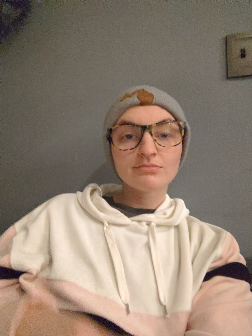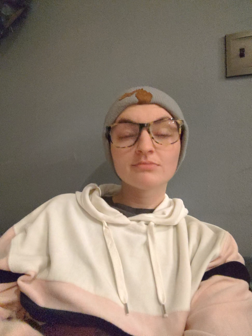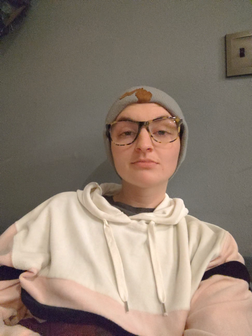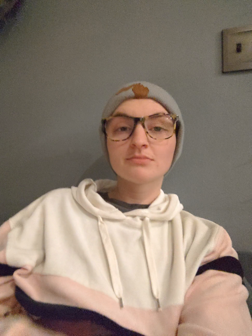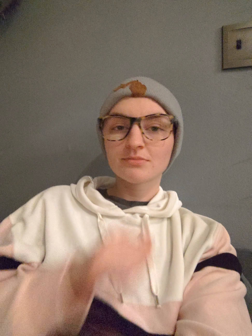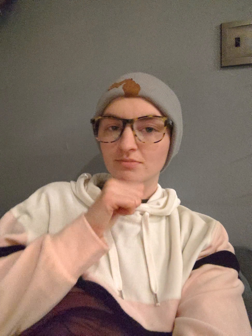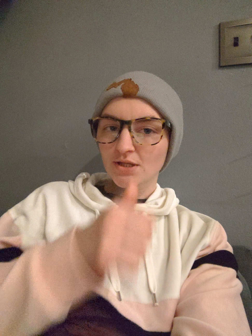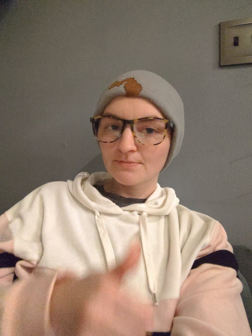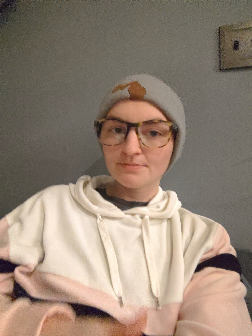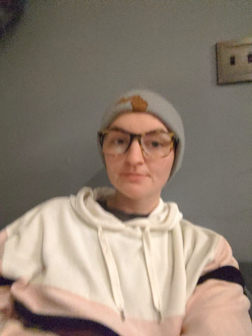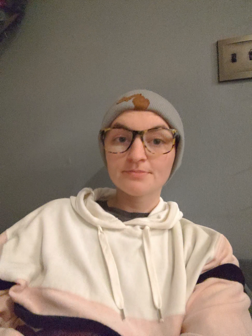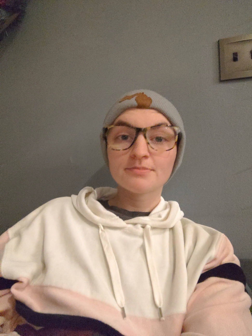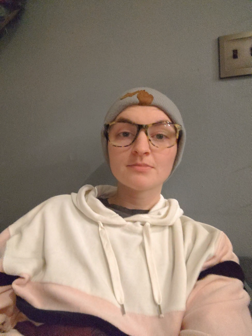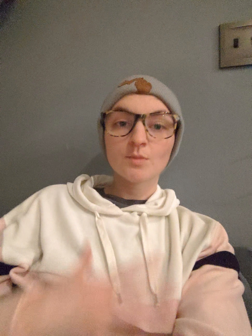not